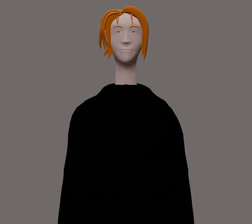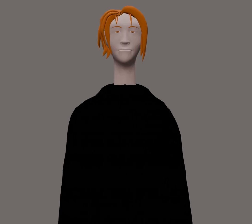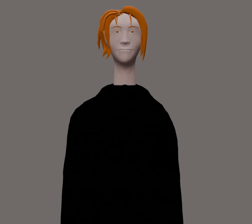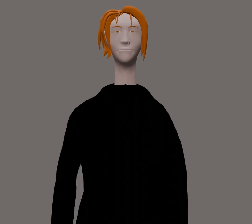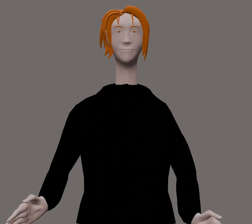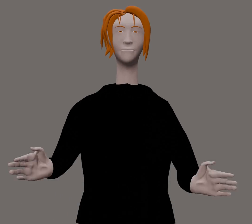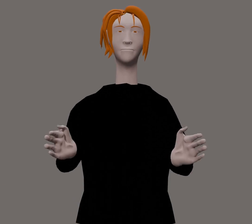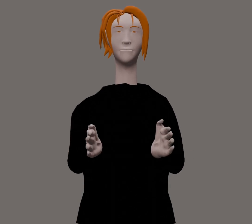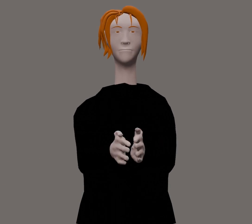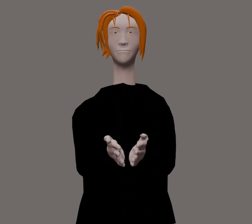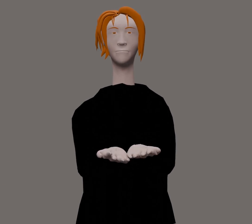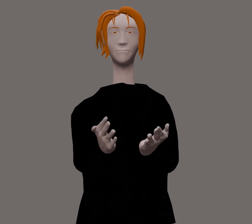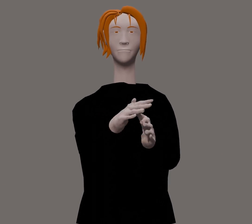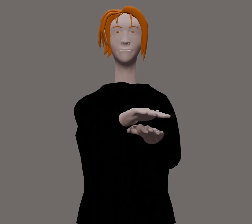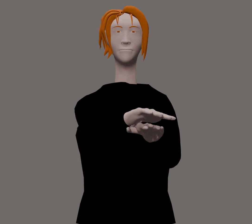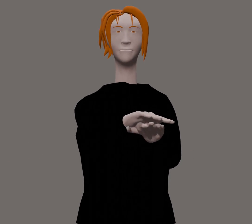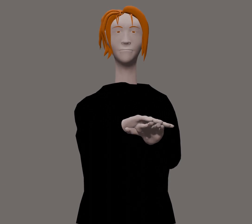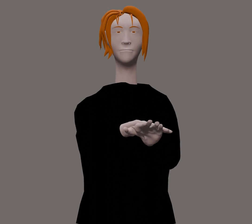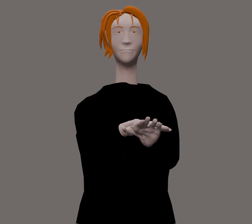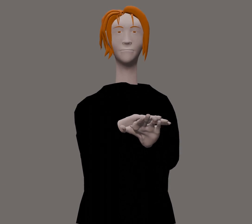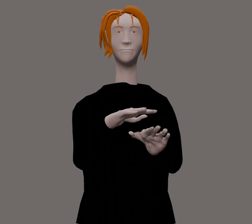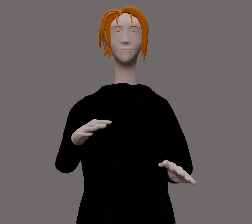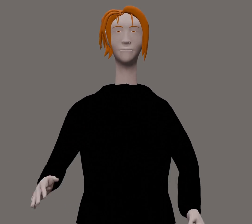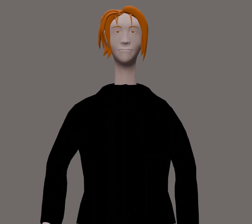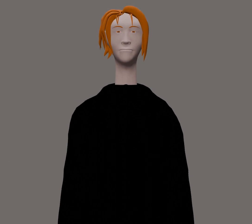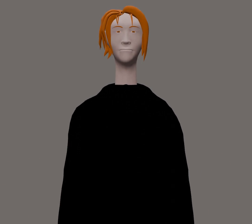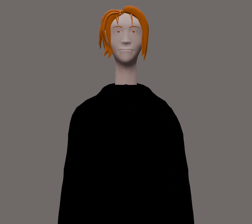Bookcover